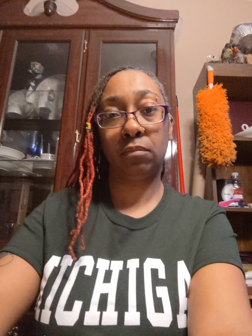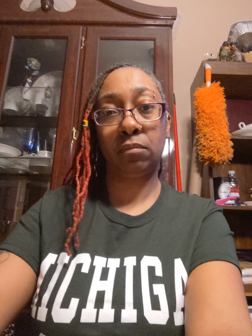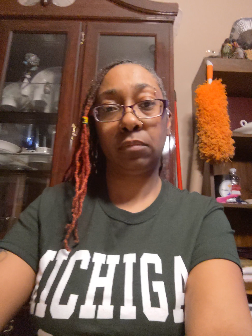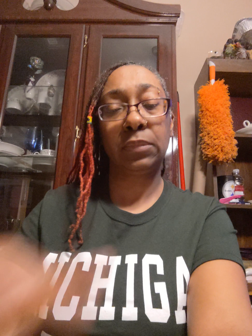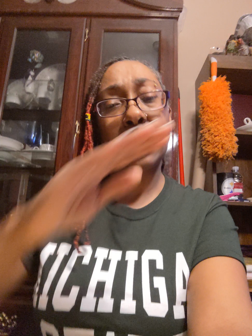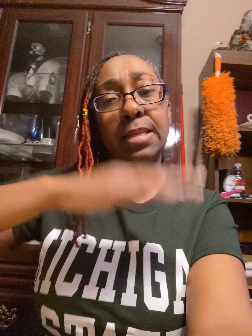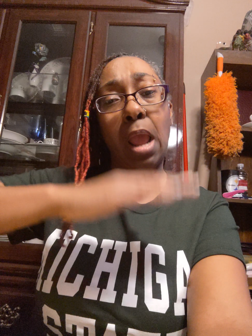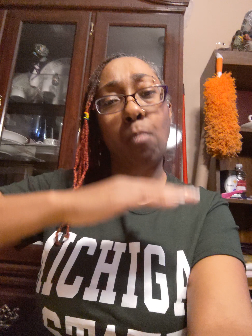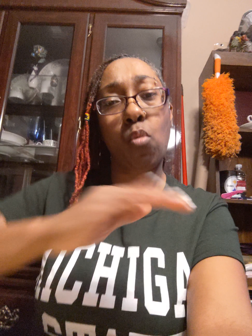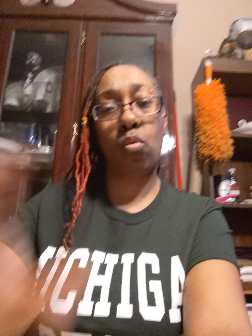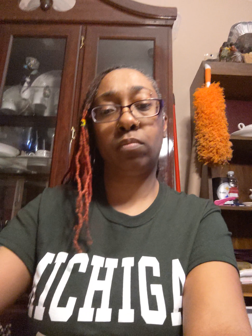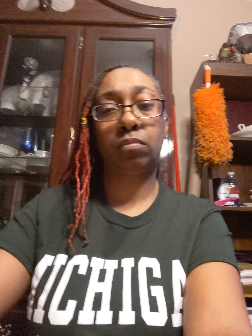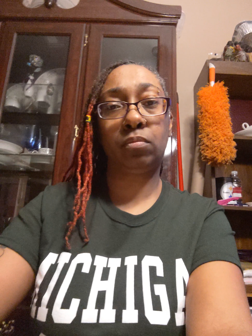table